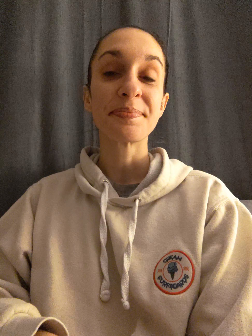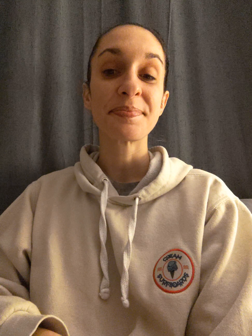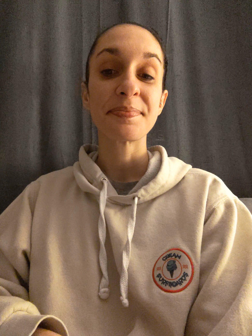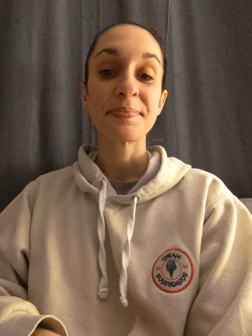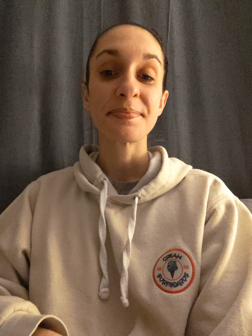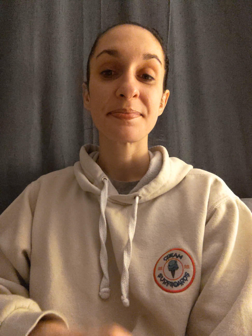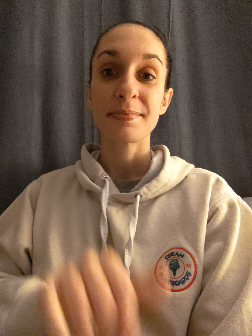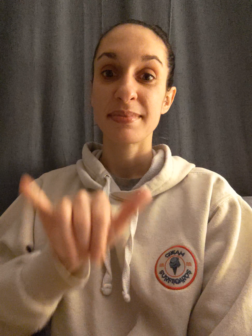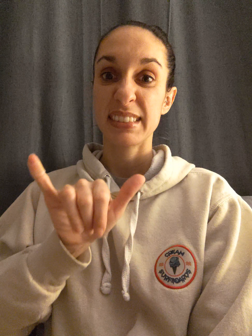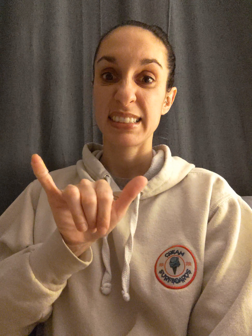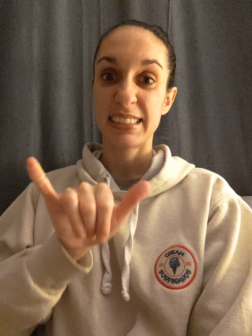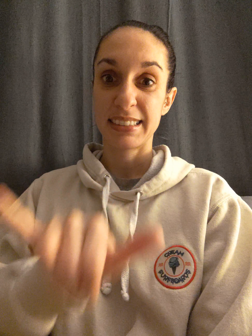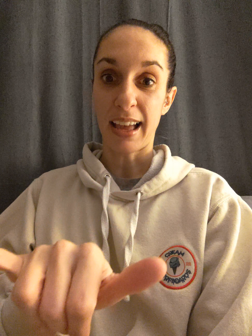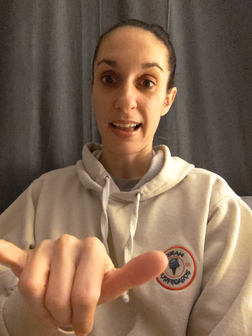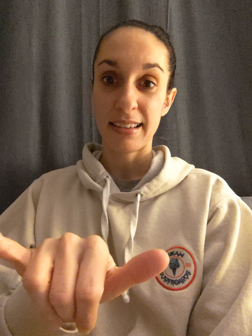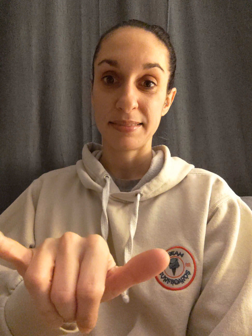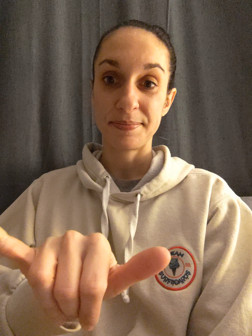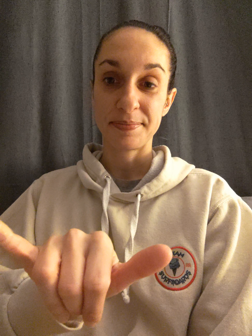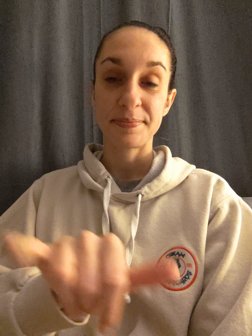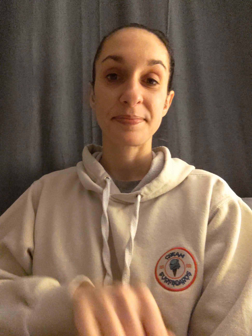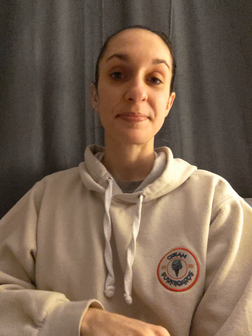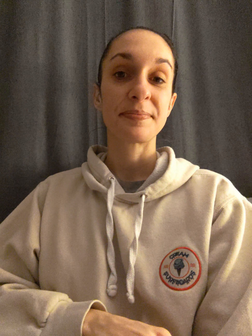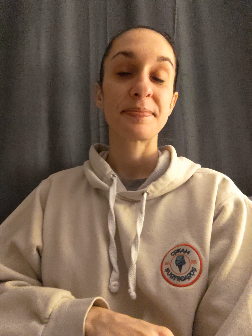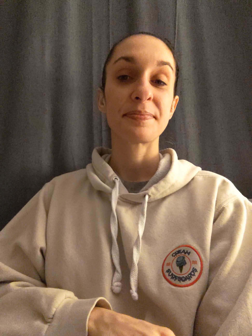stay